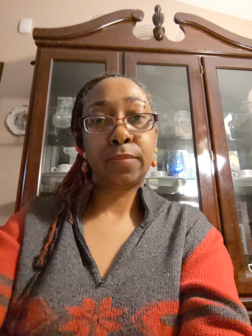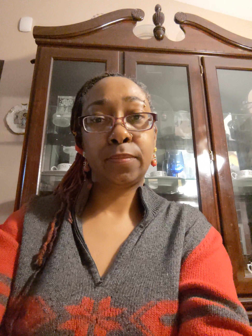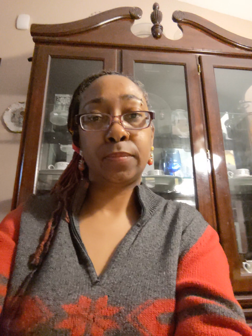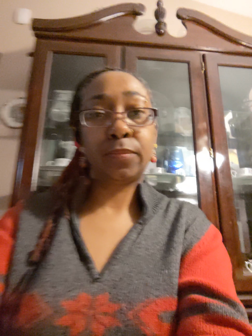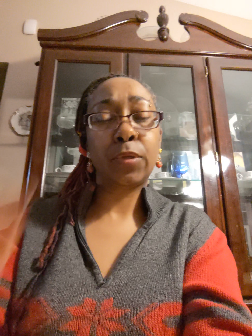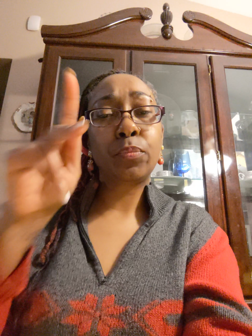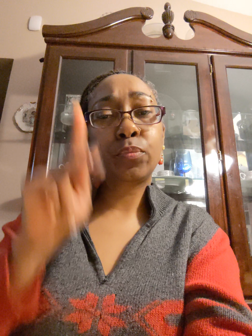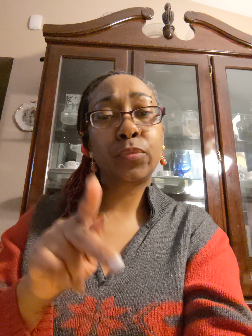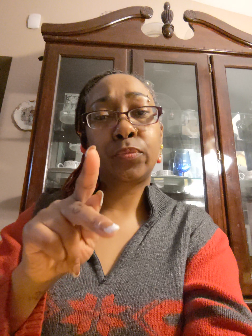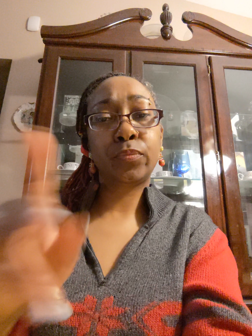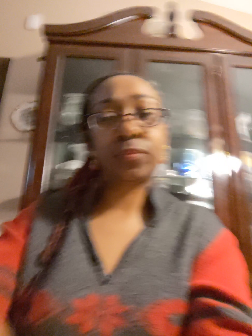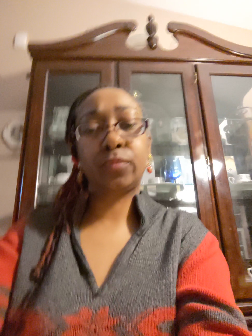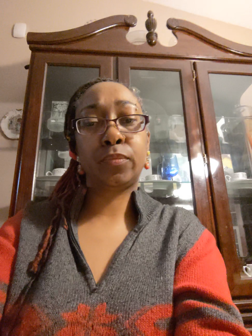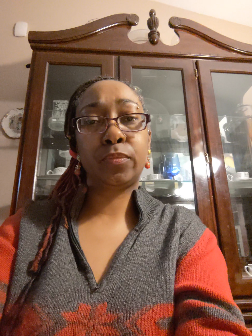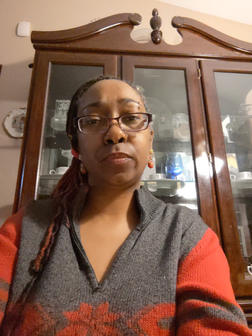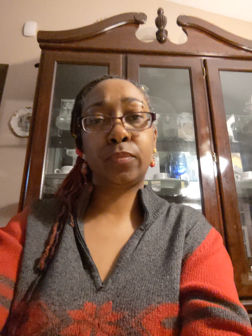person